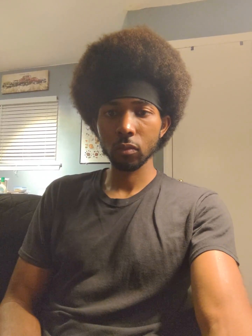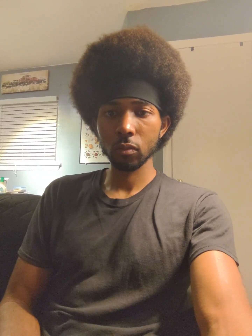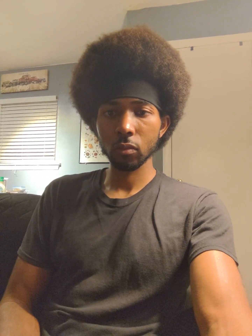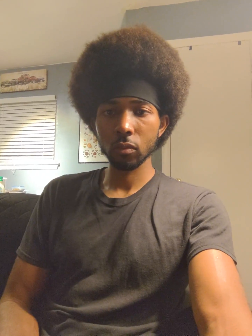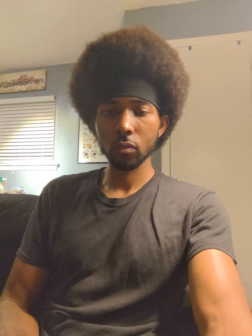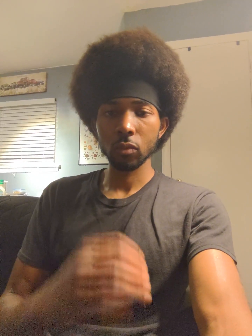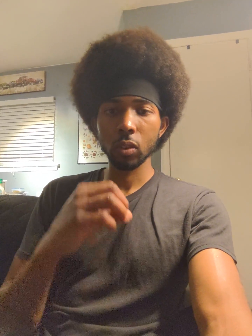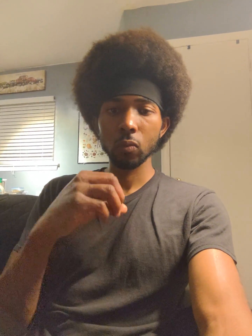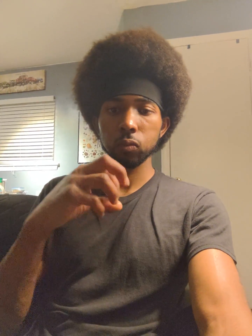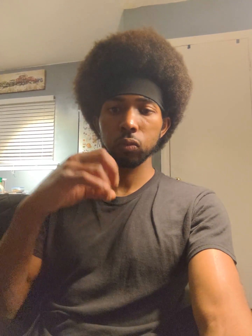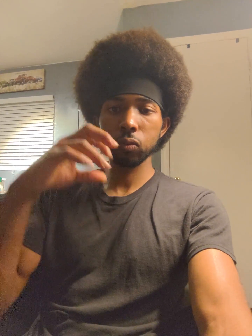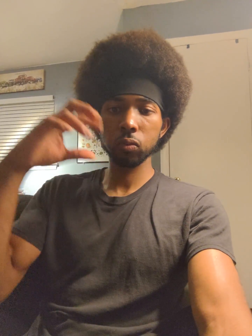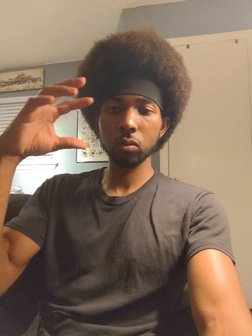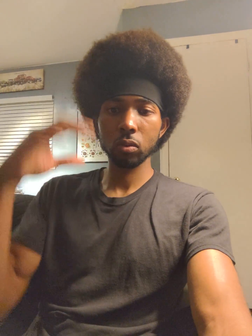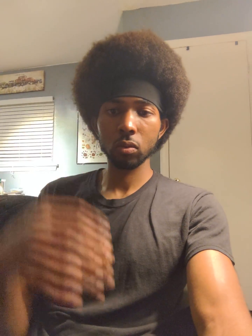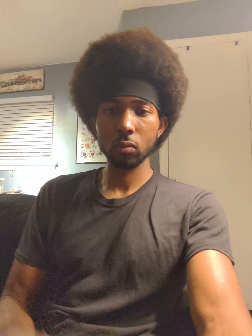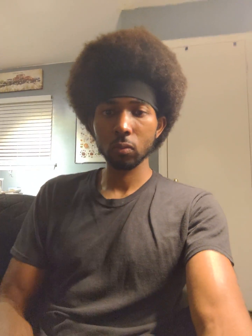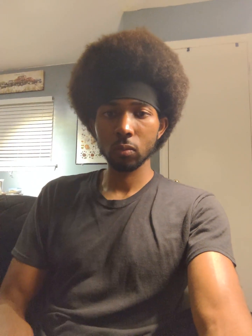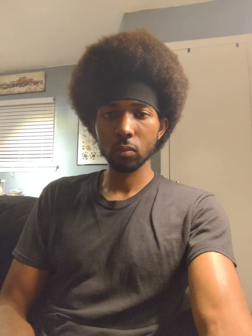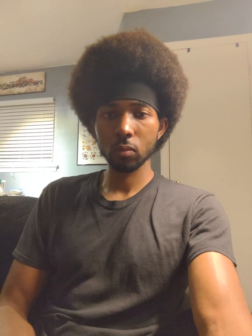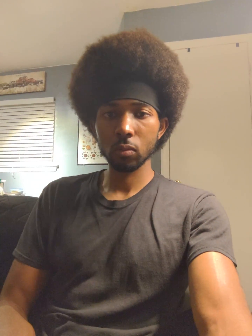bubbles